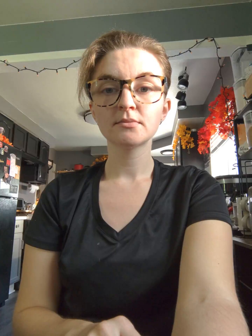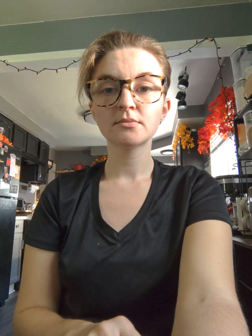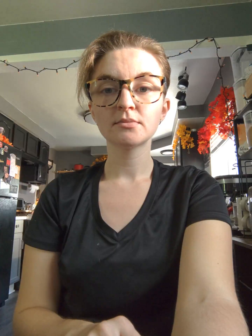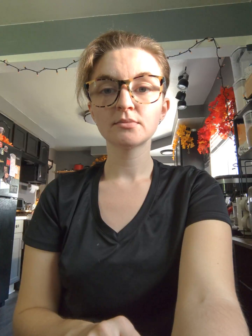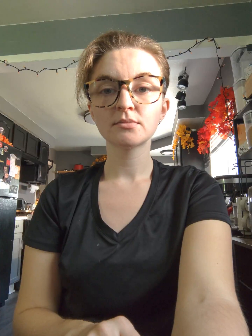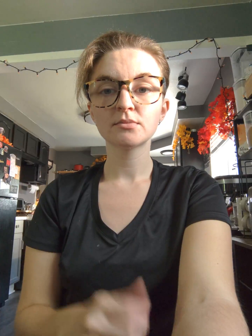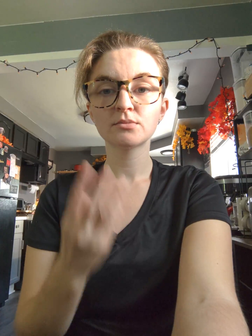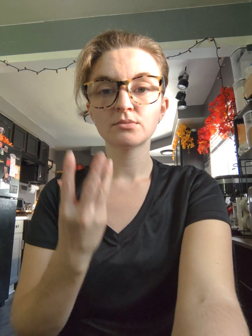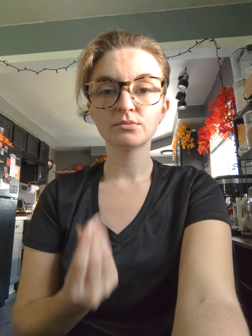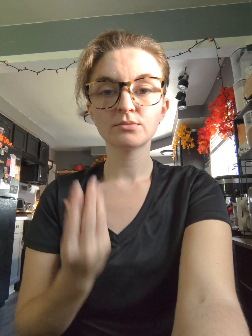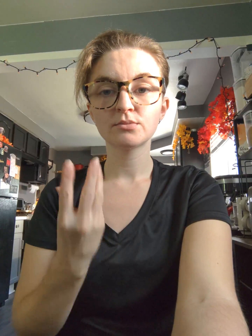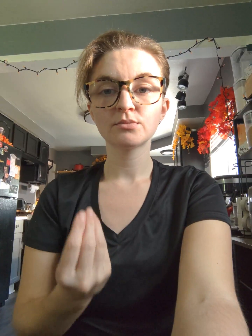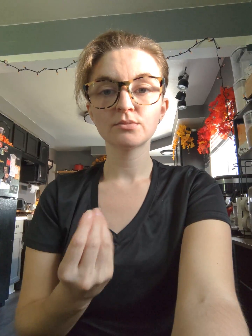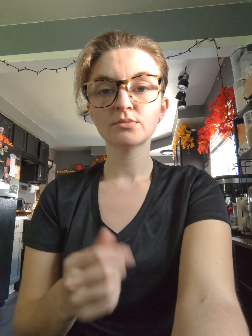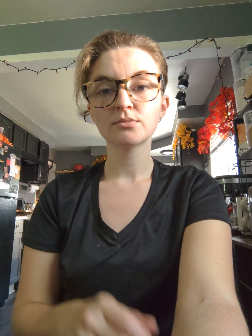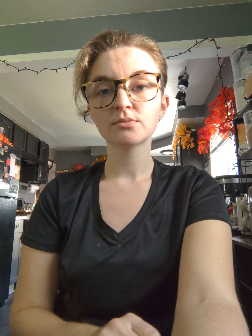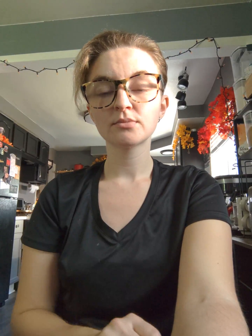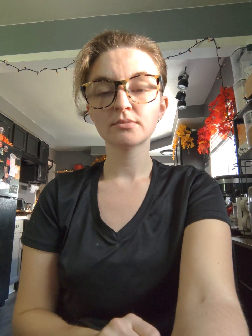gentle